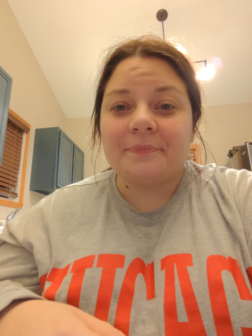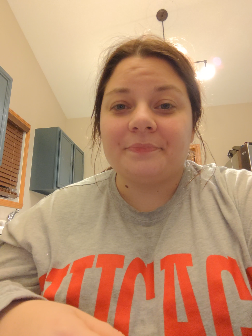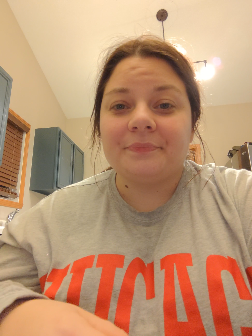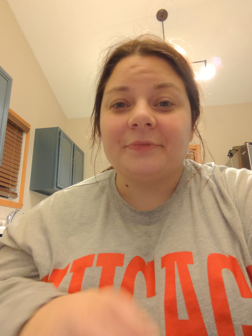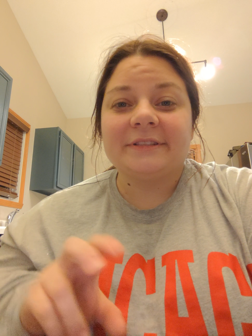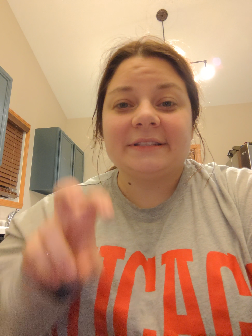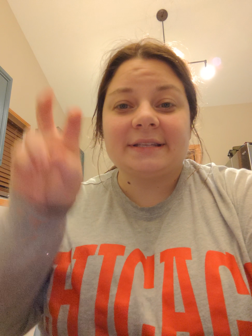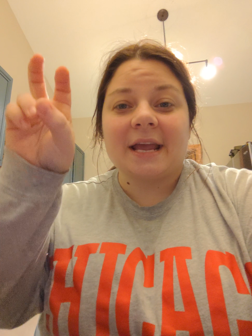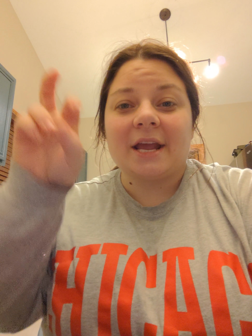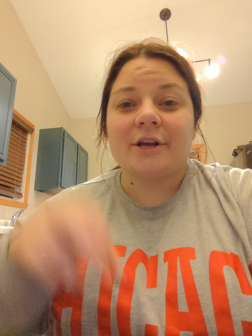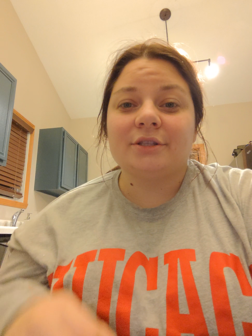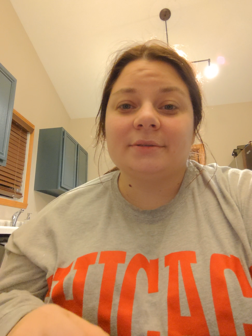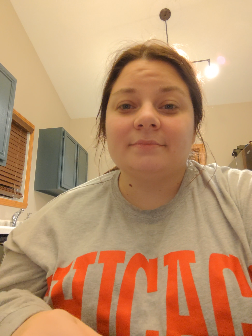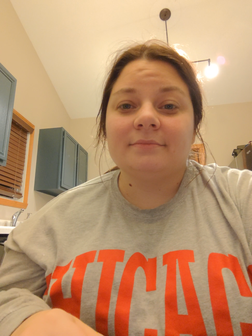stairs